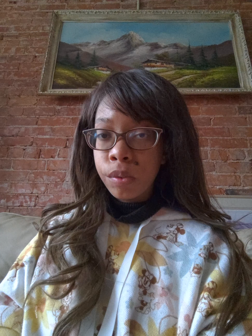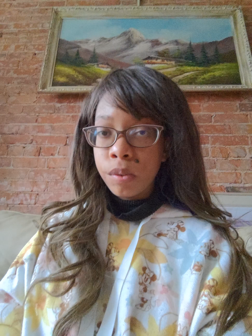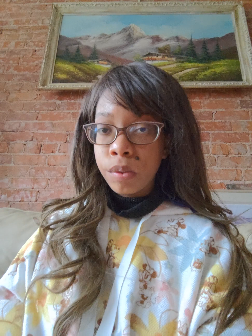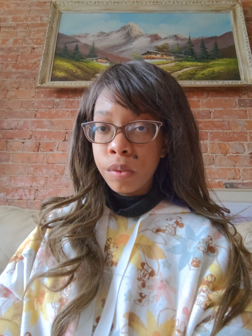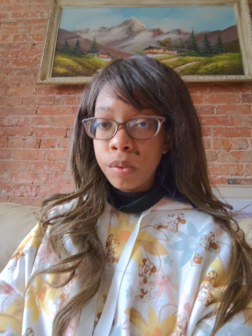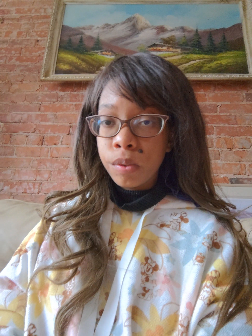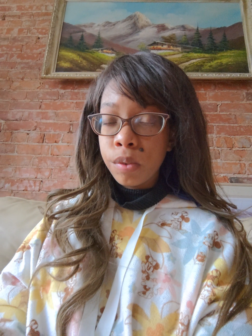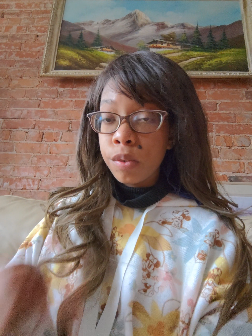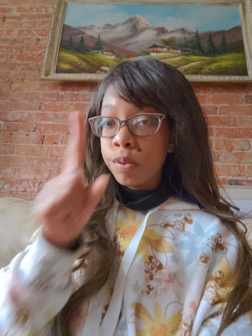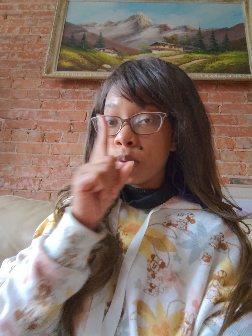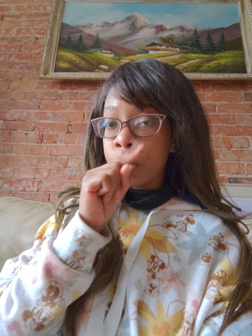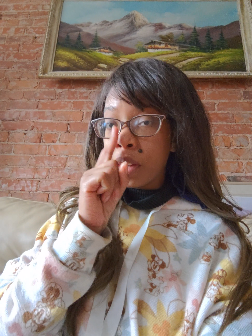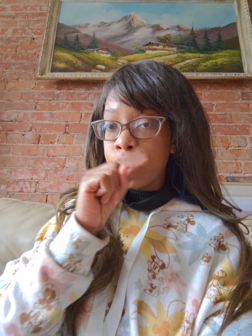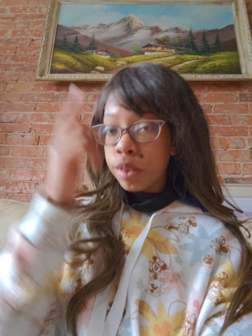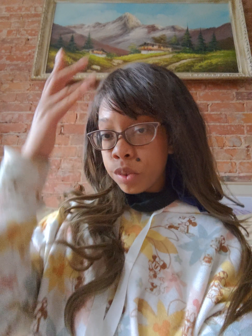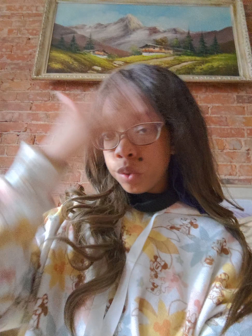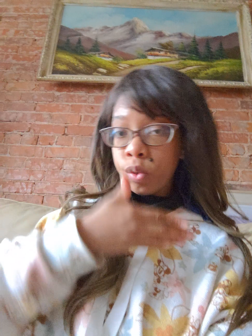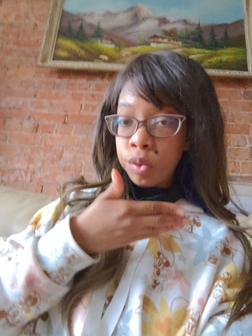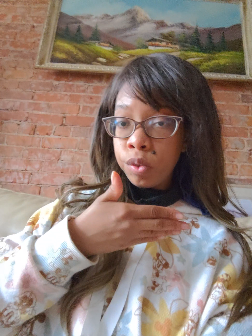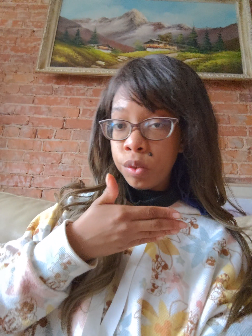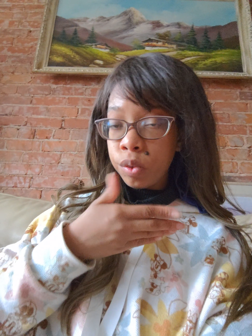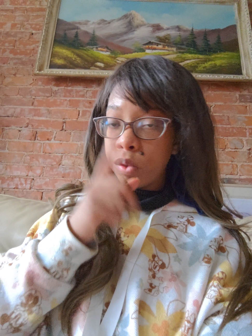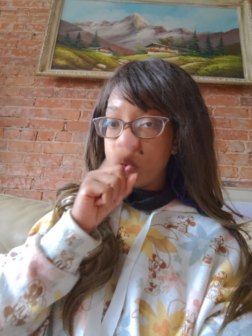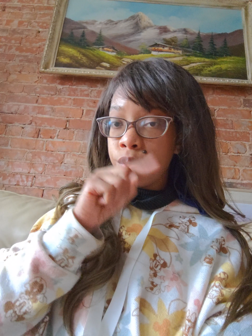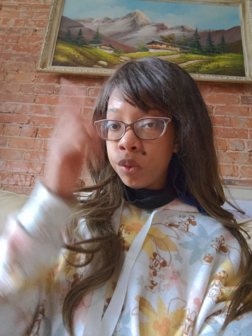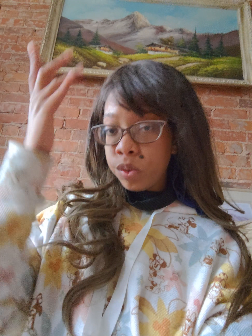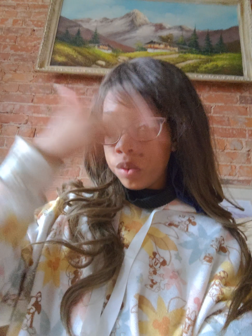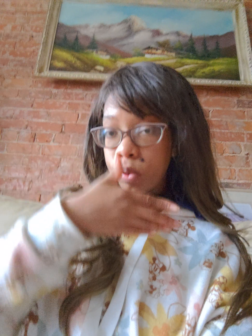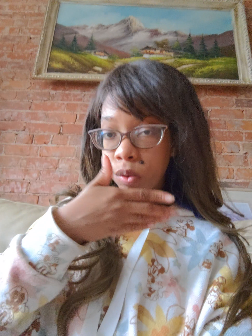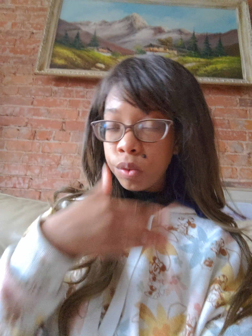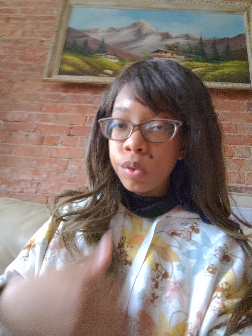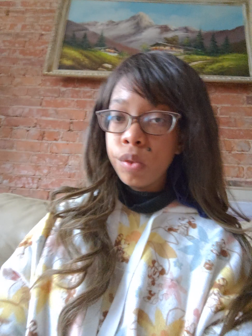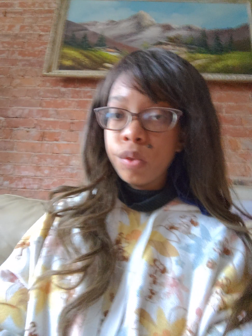pretend